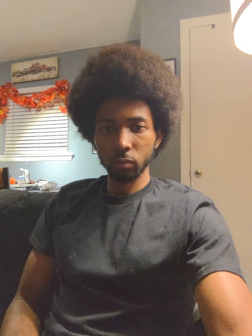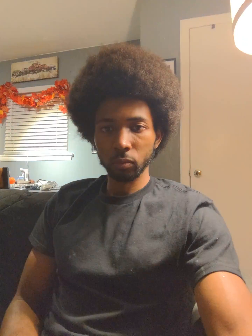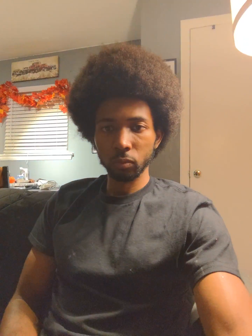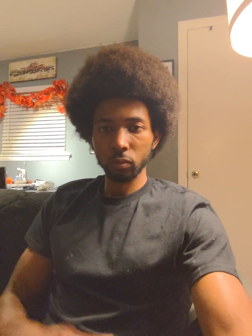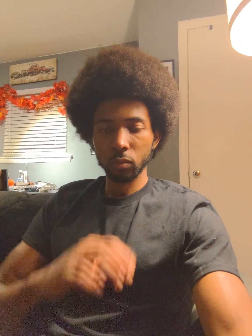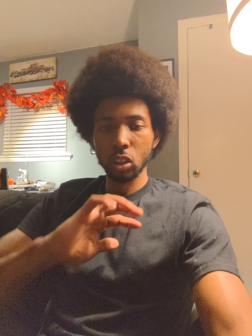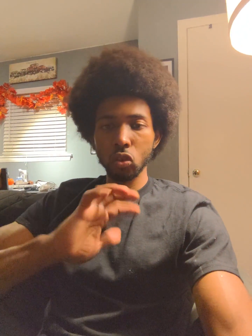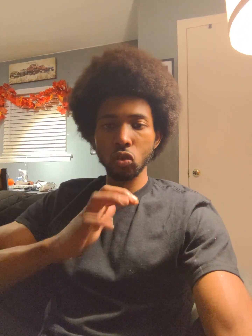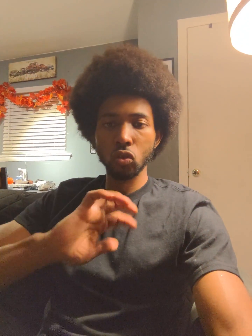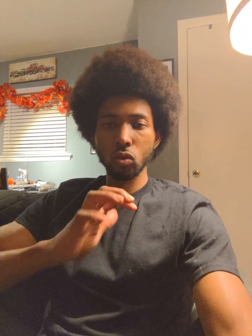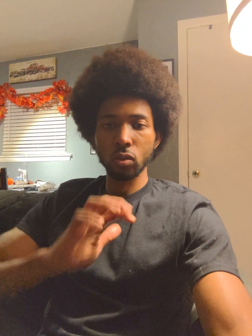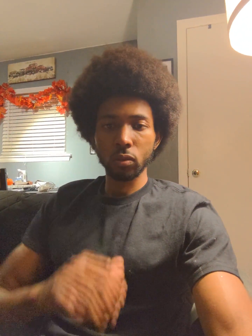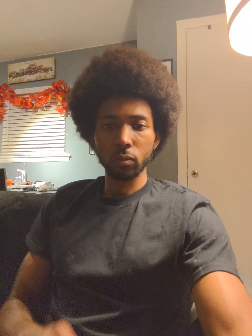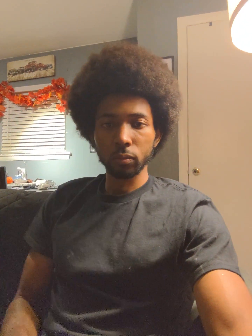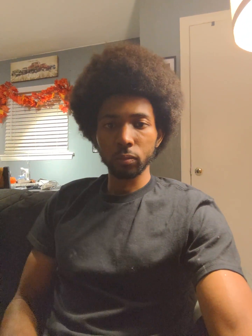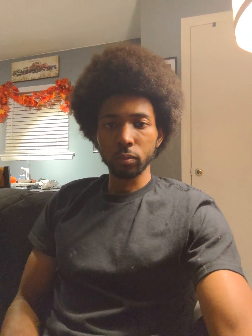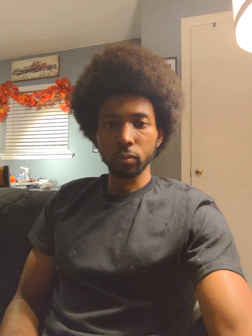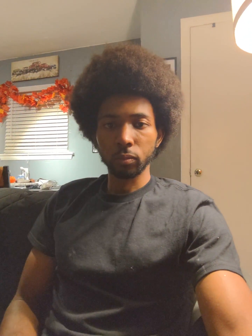cheese